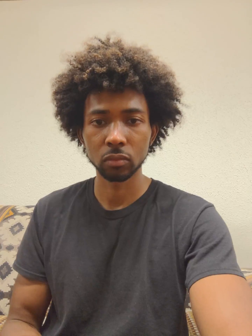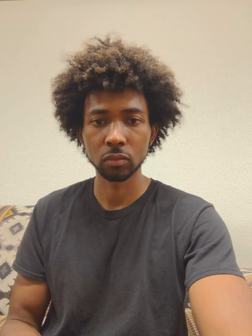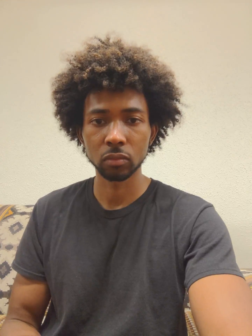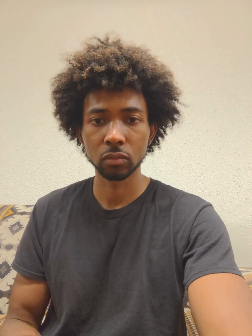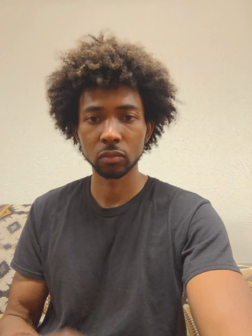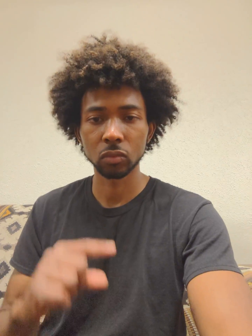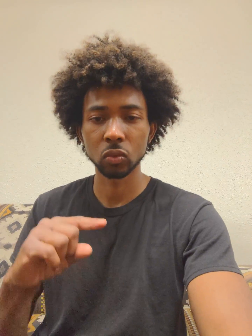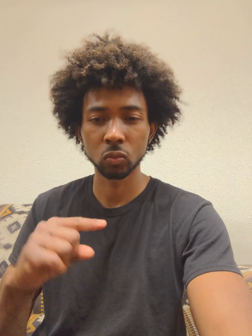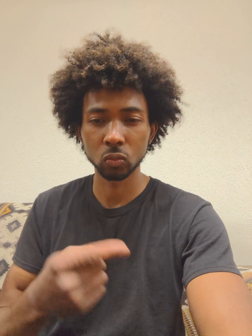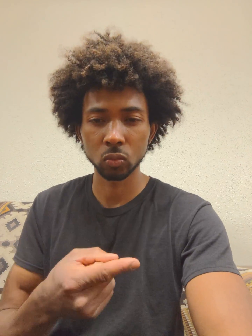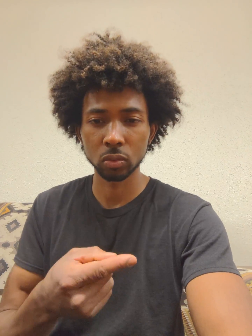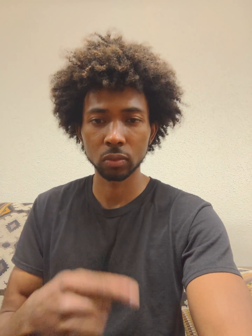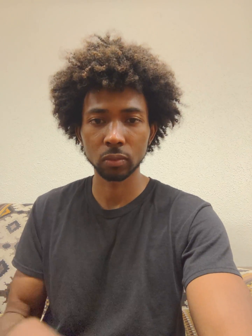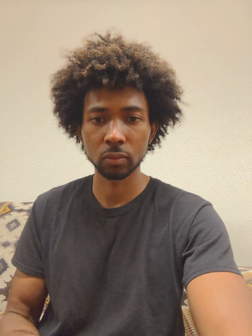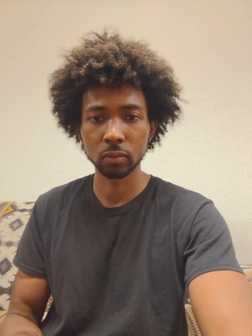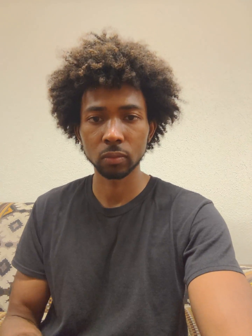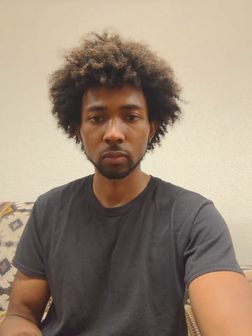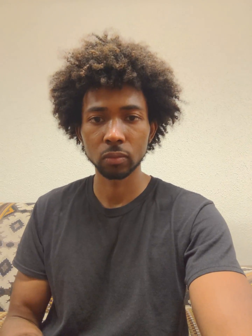hurt